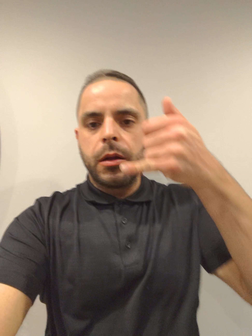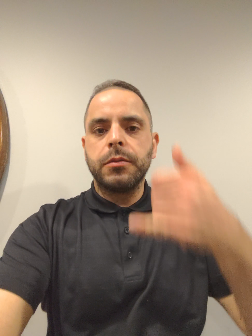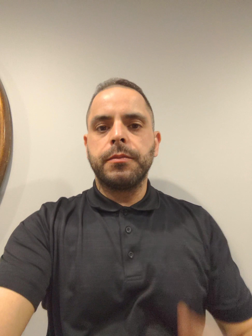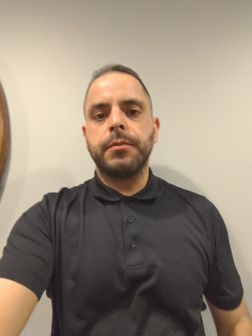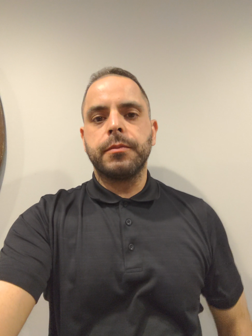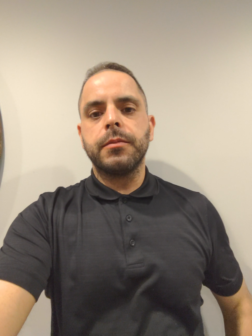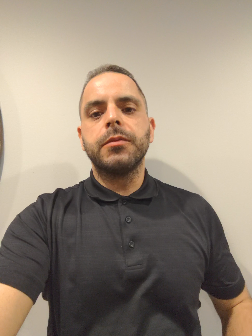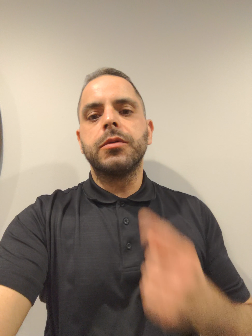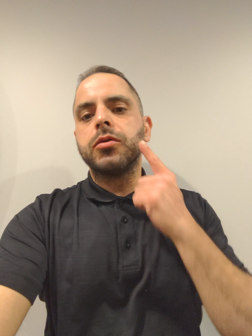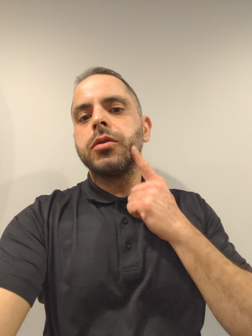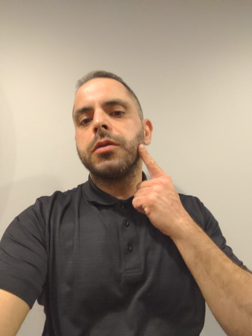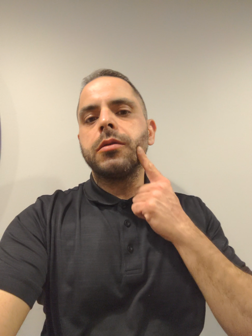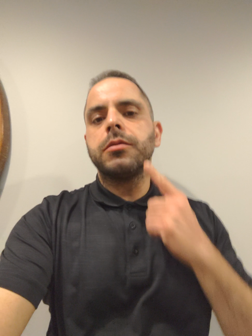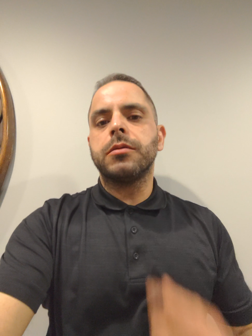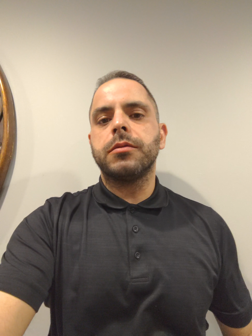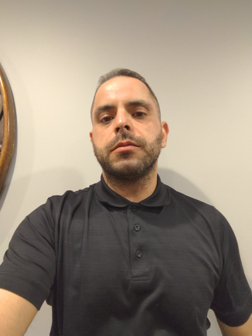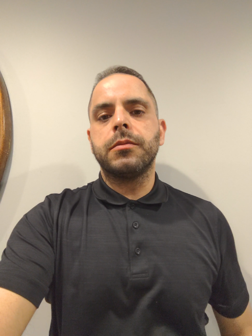chin